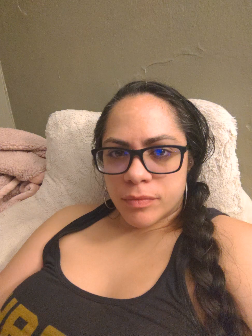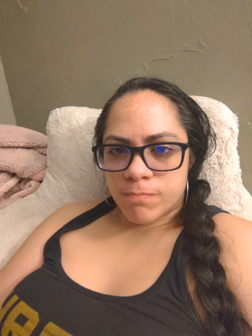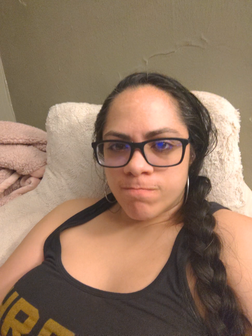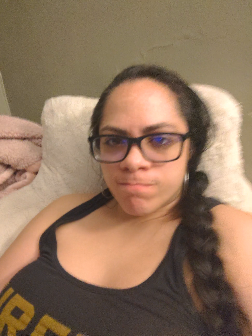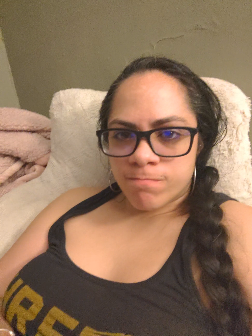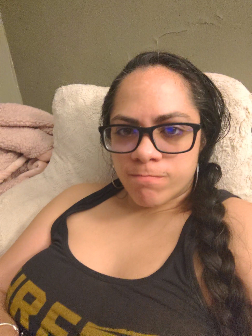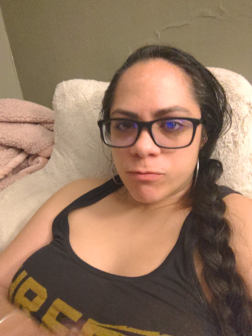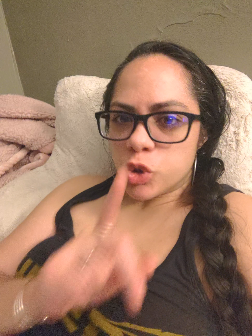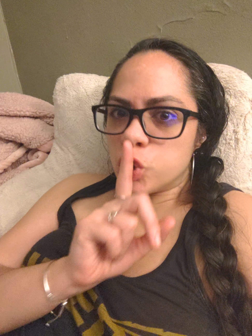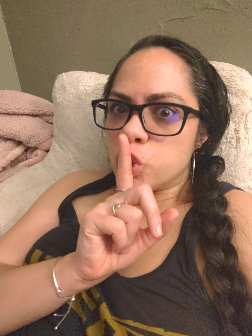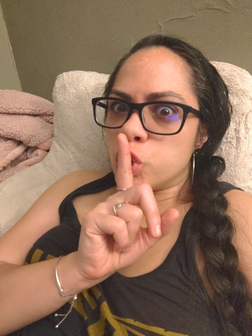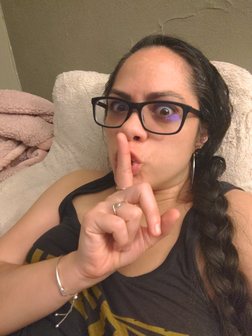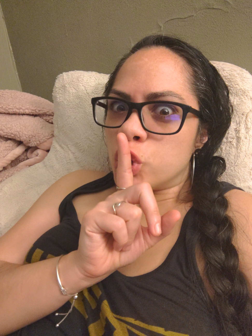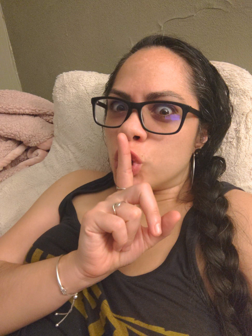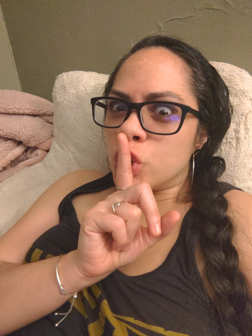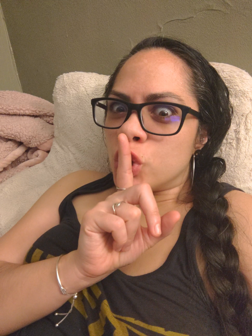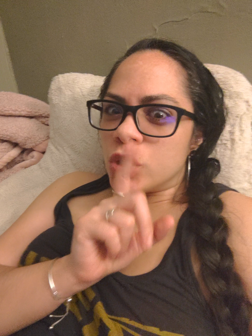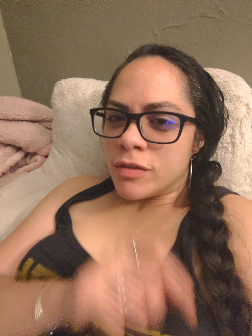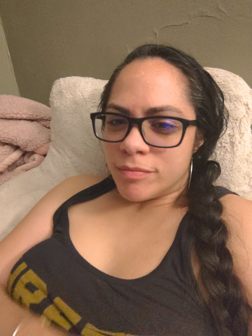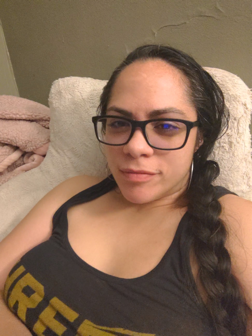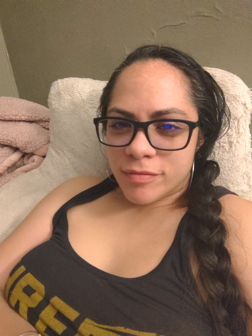shhh